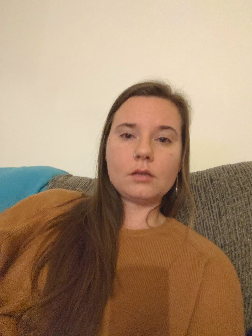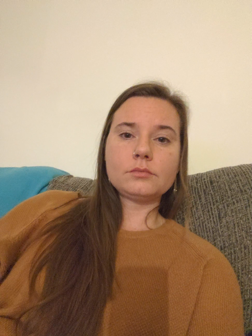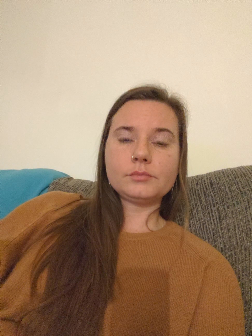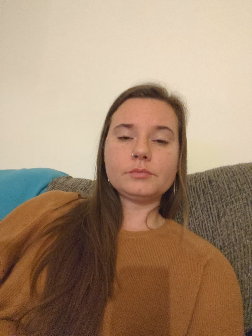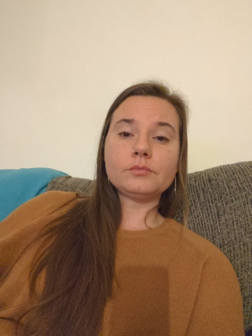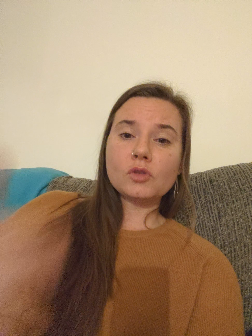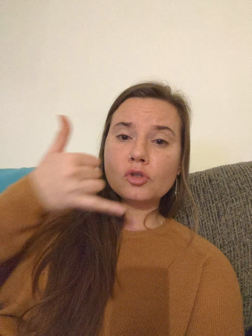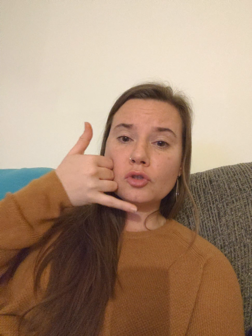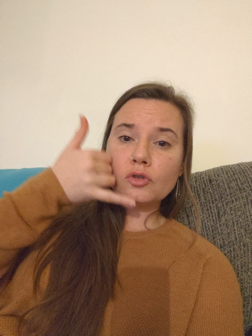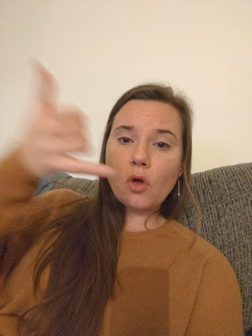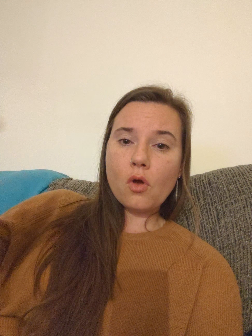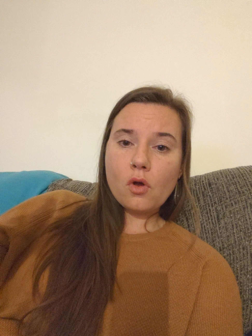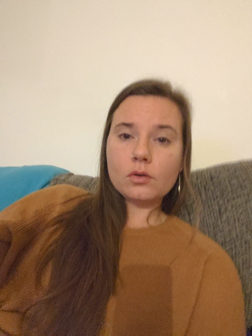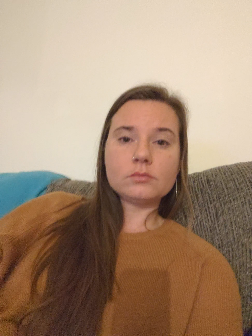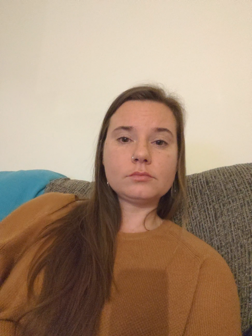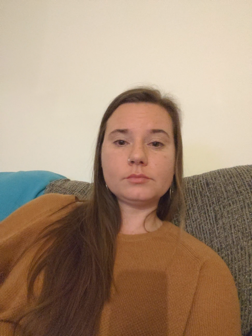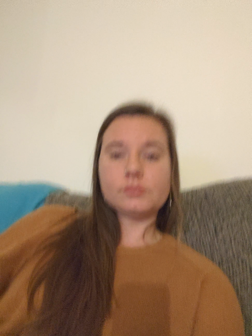call on the phone